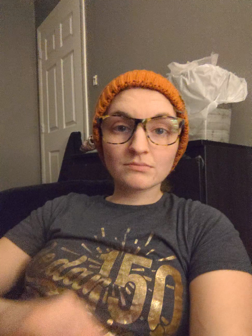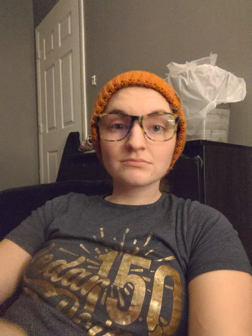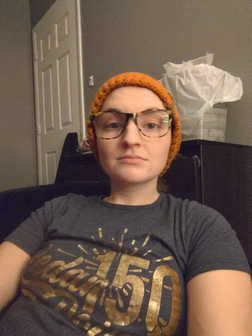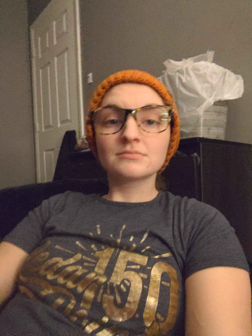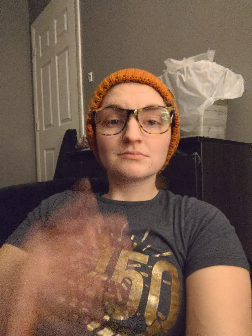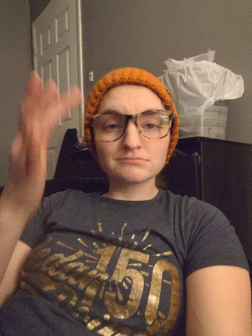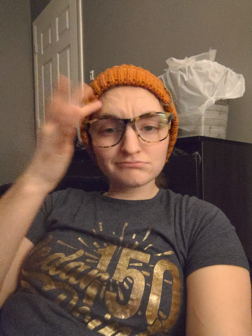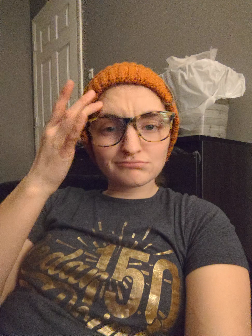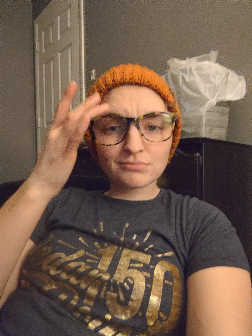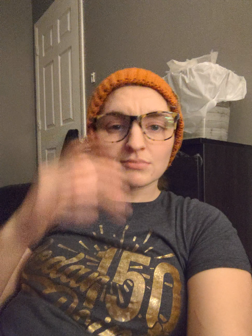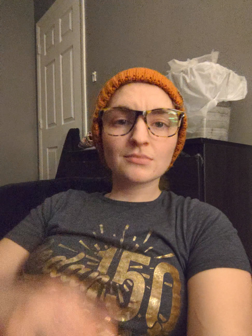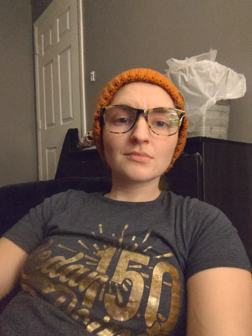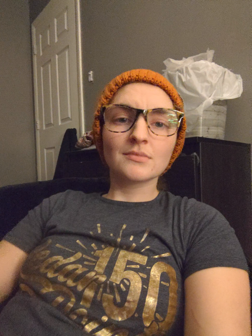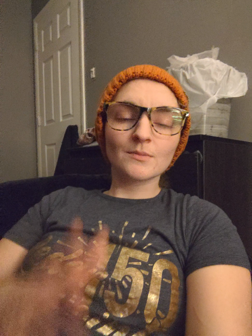sick